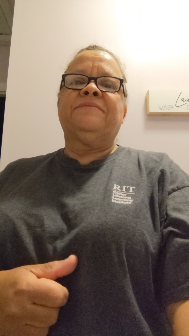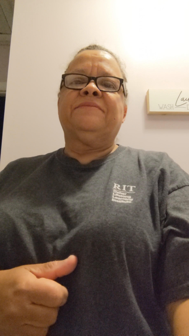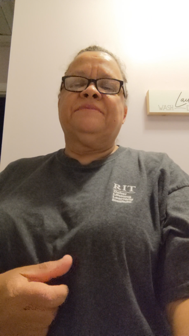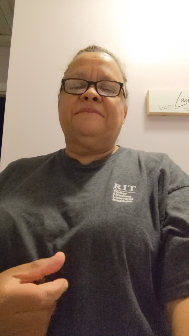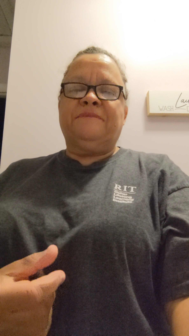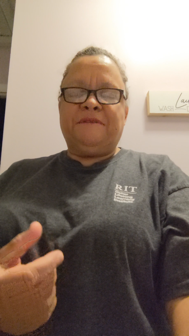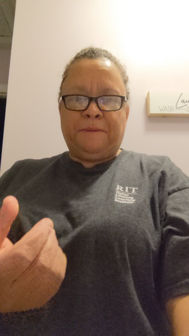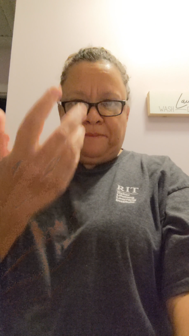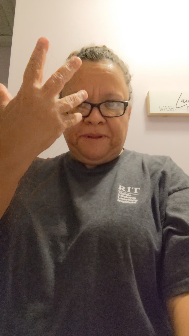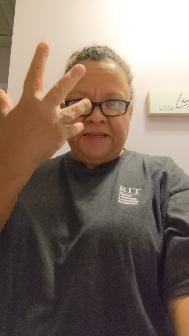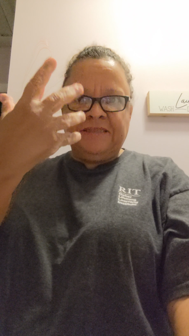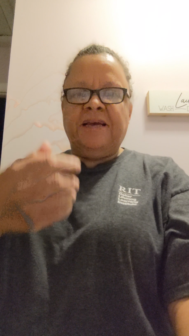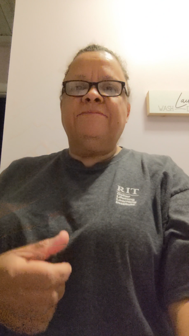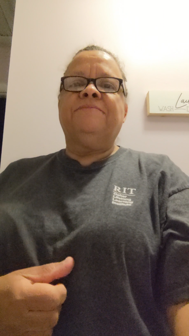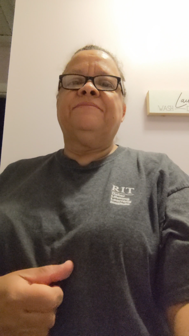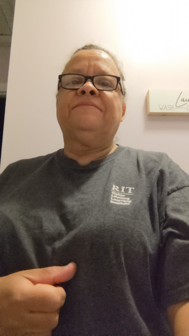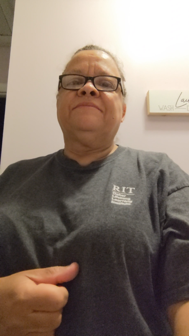plants